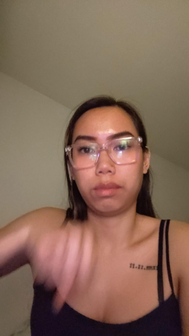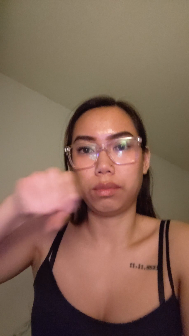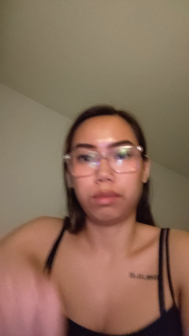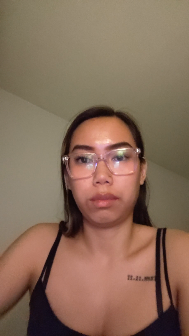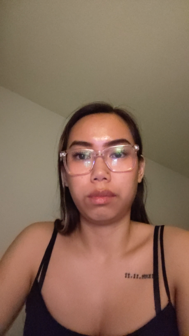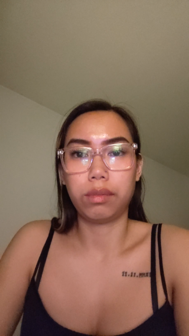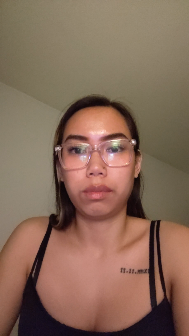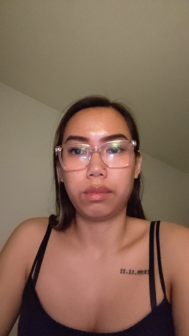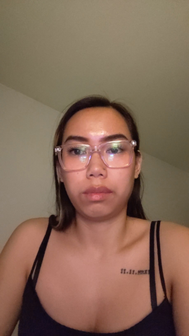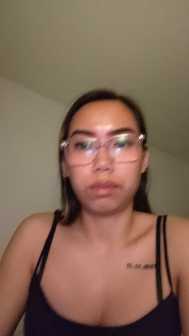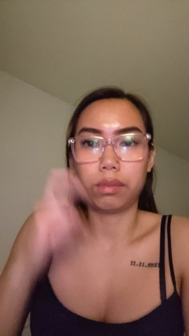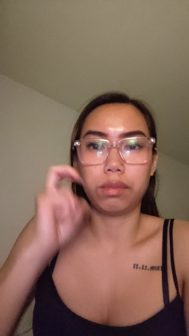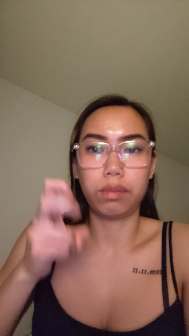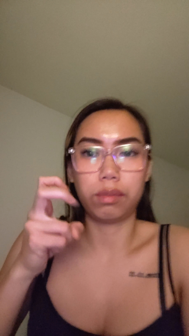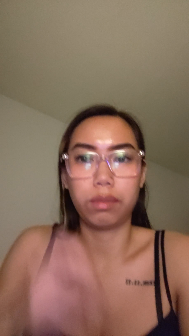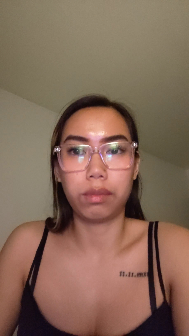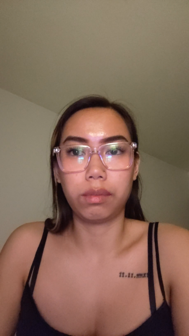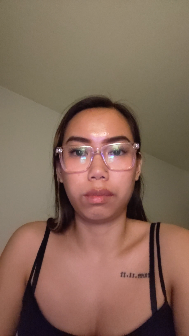hard